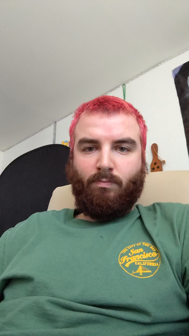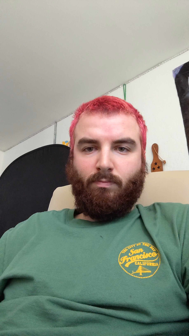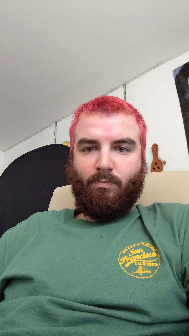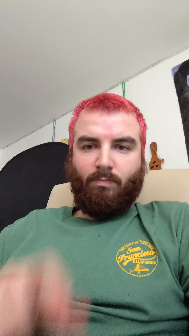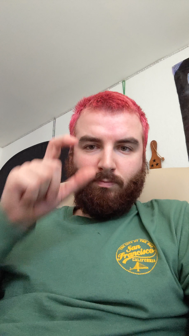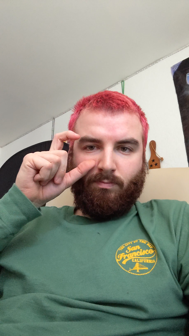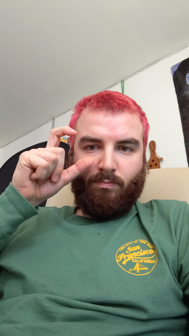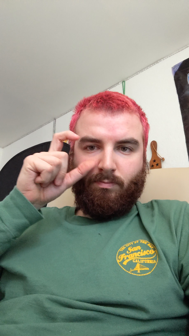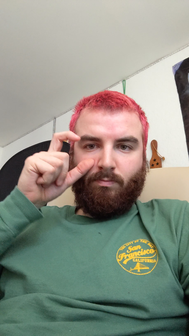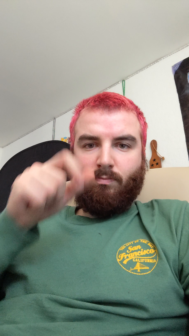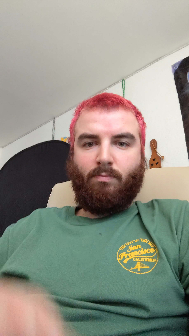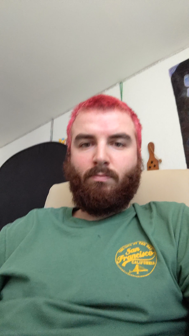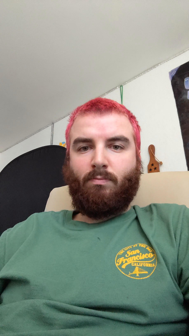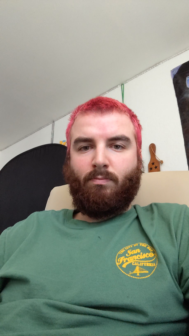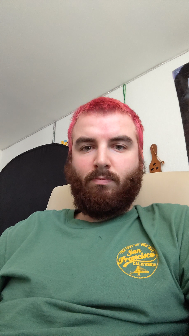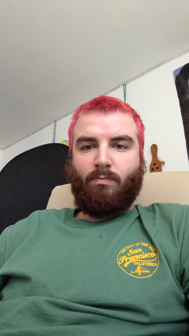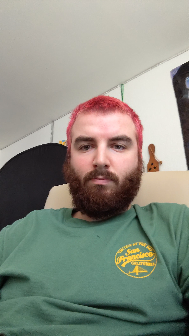glasses